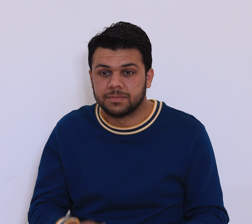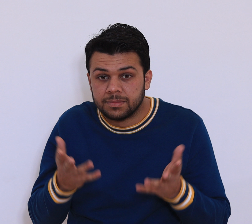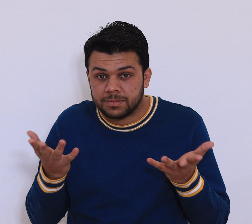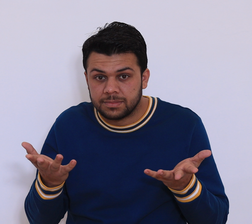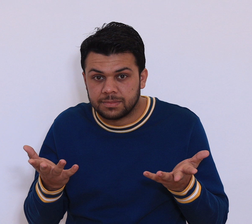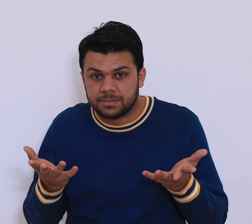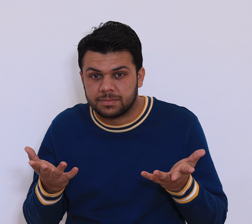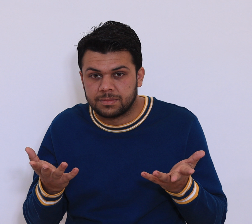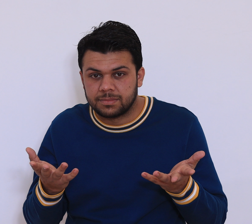surprise